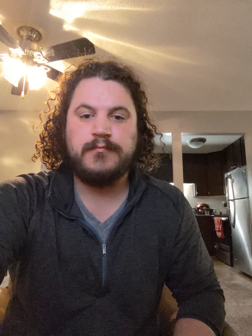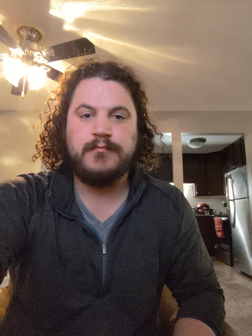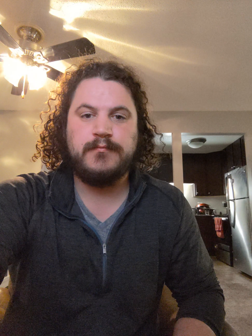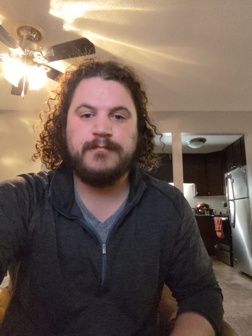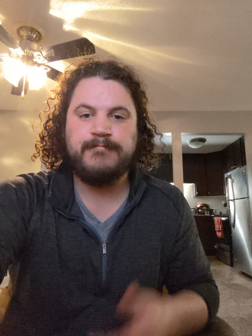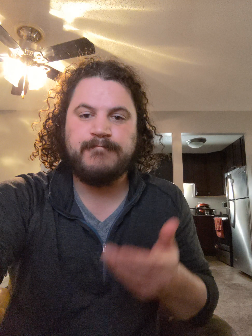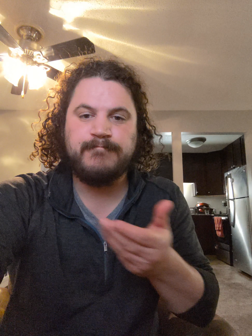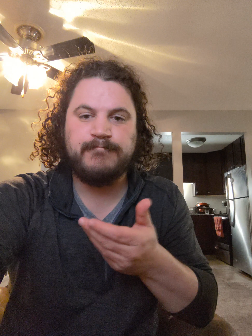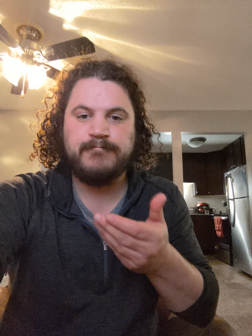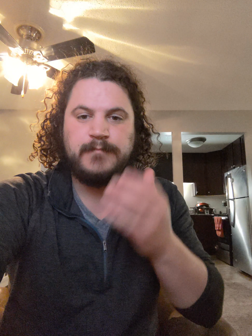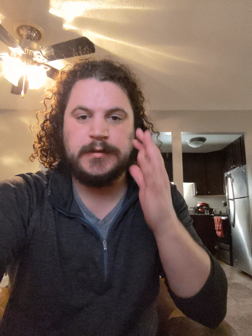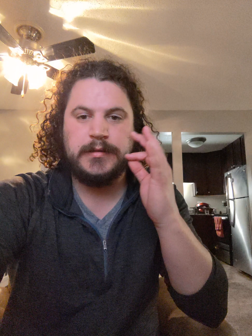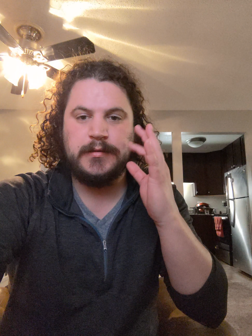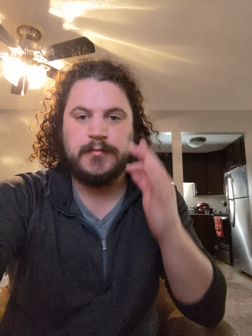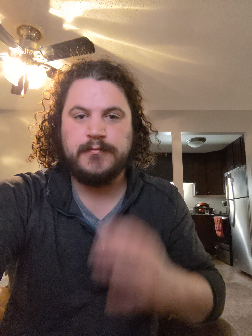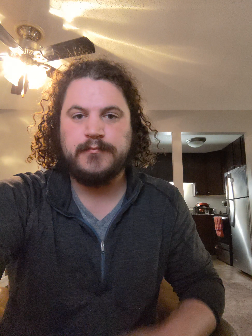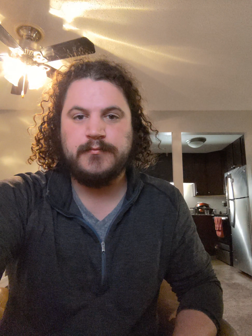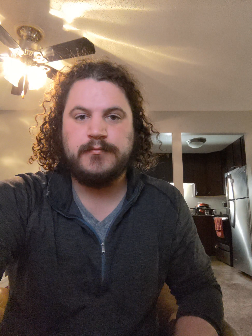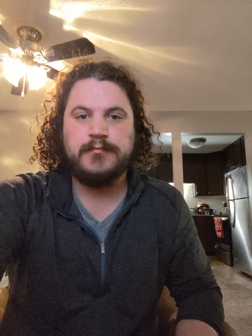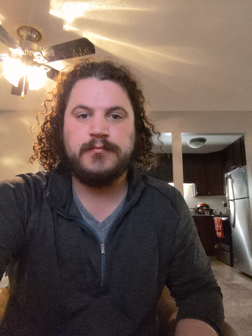kitty